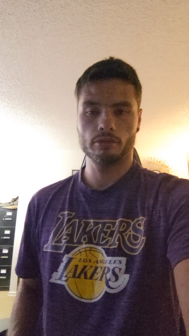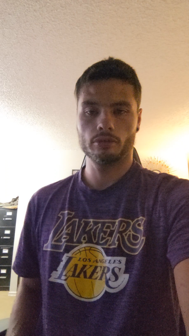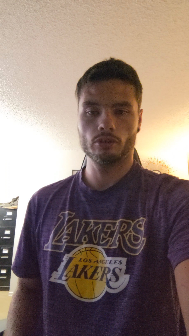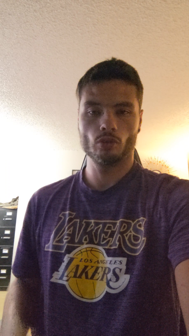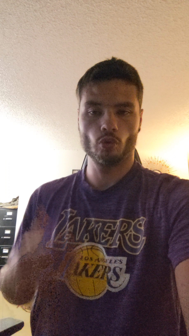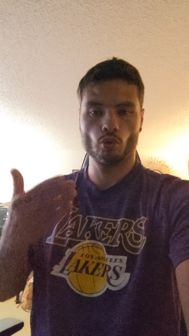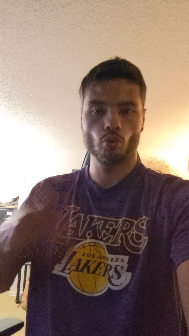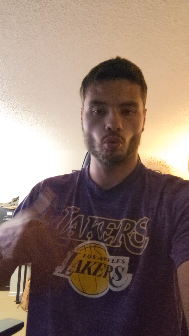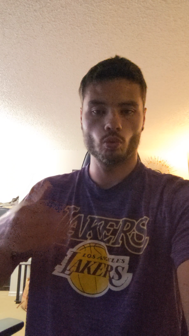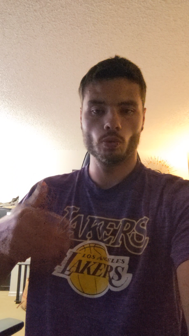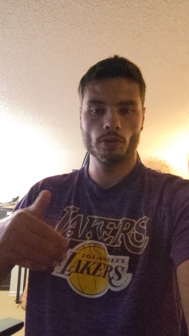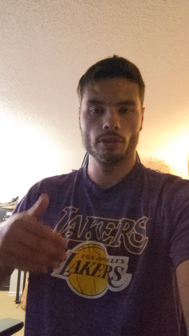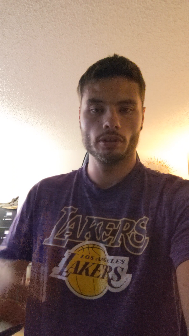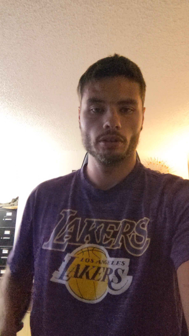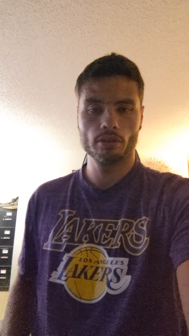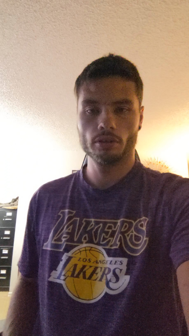shorts